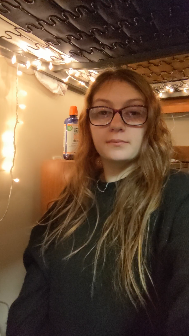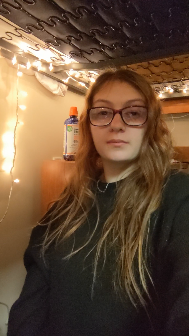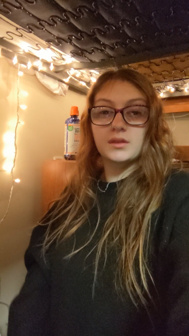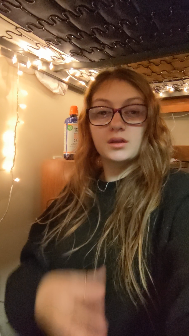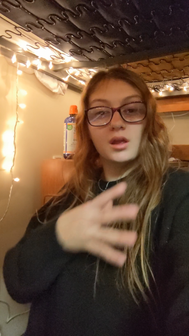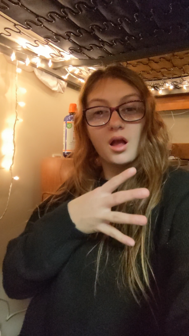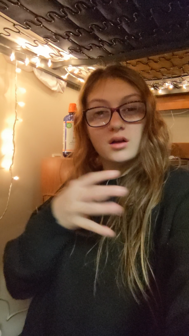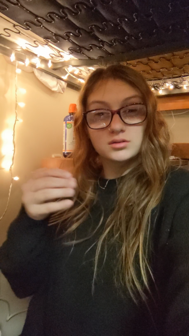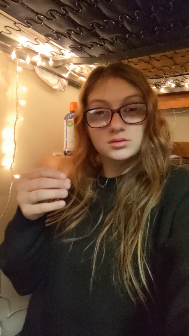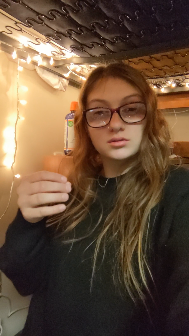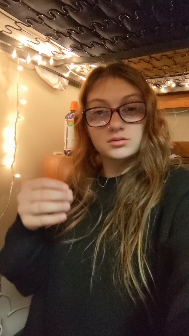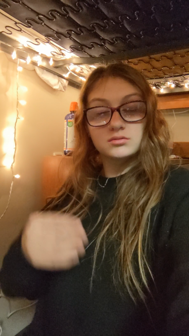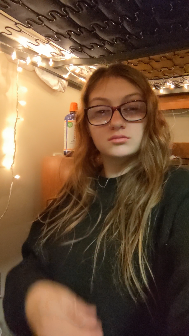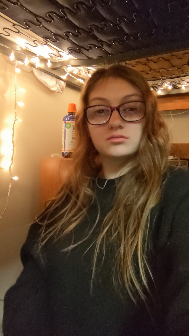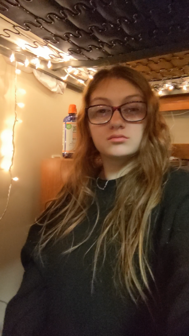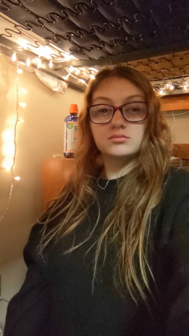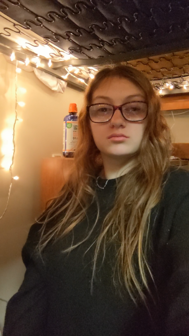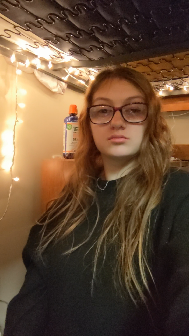and